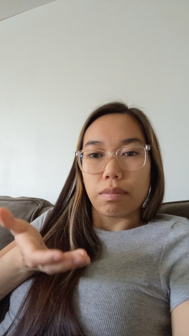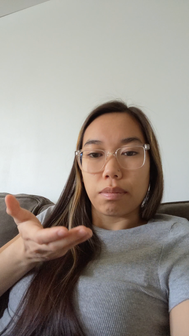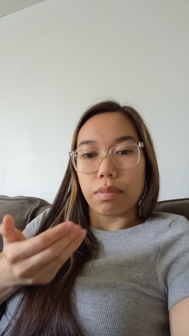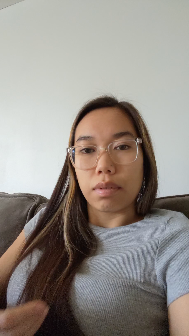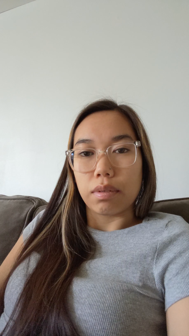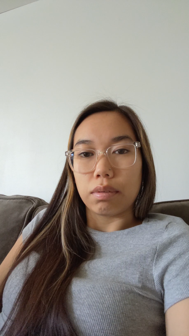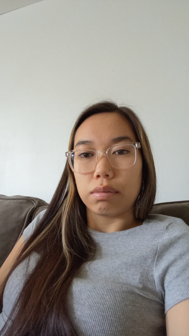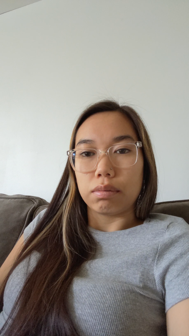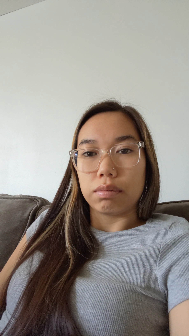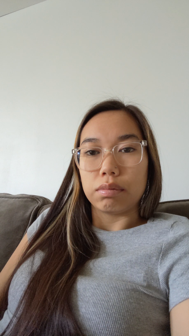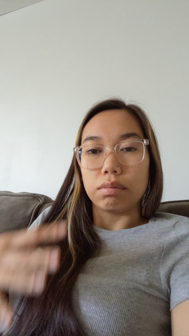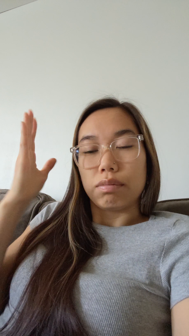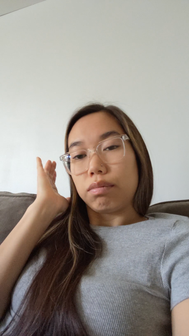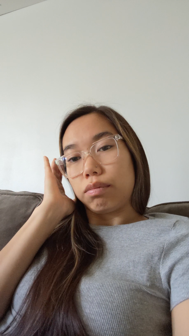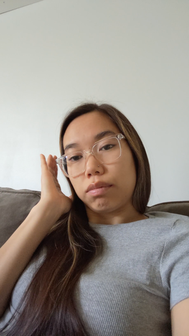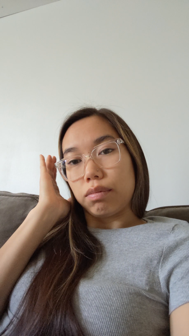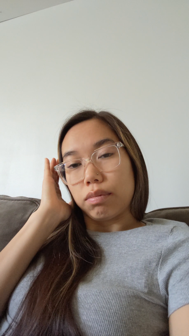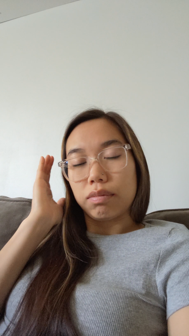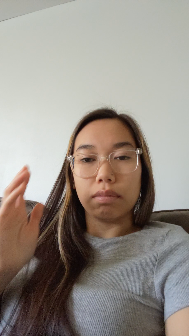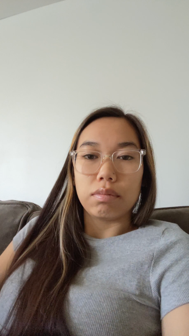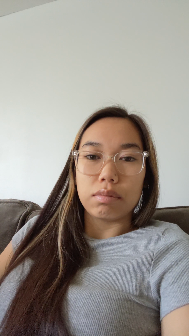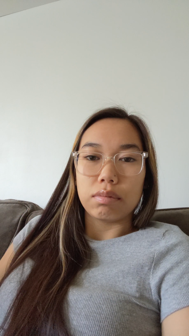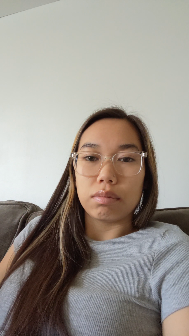pillow